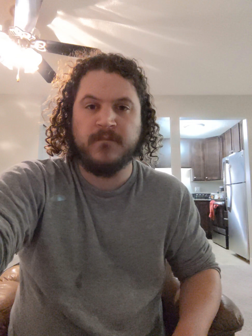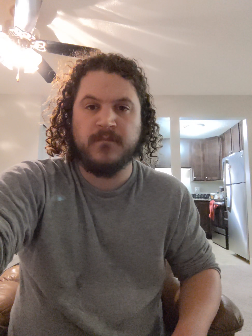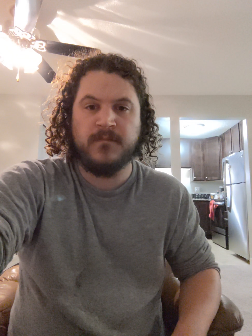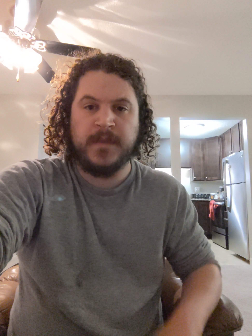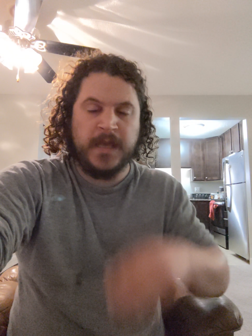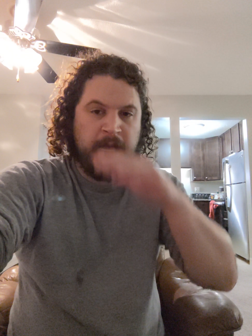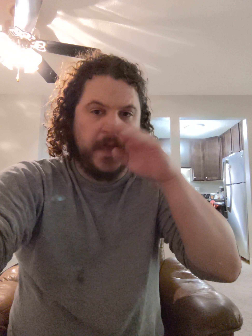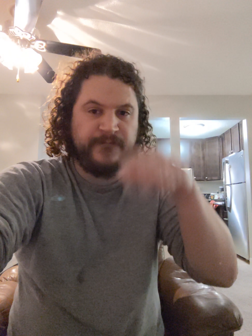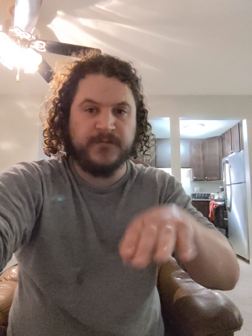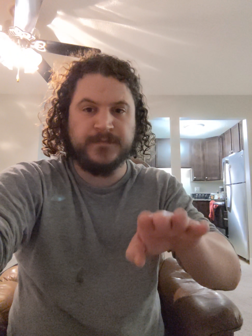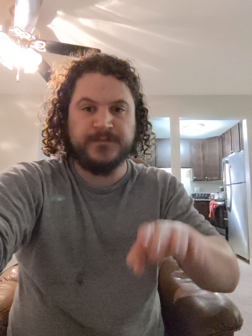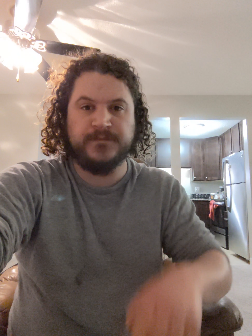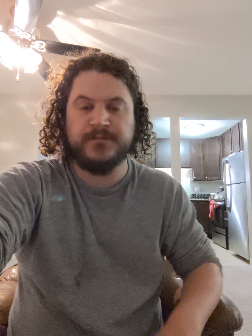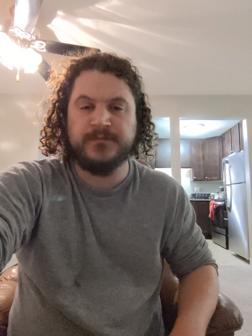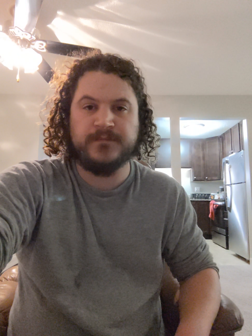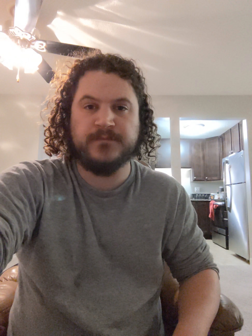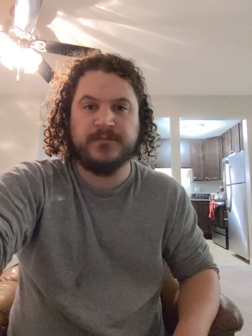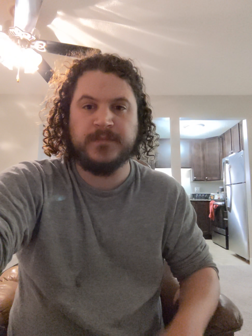elephant